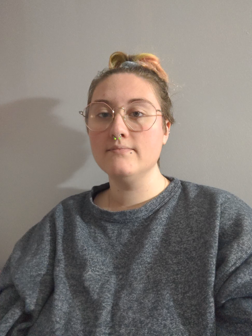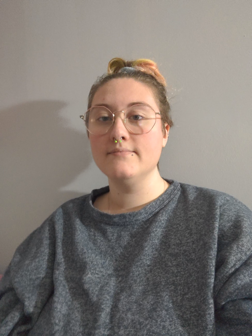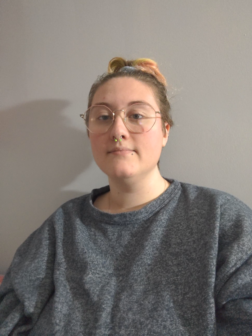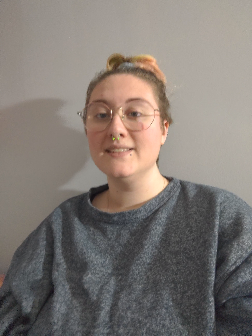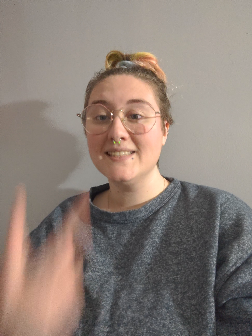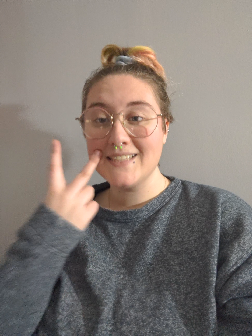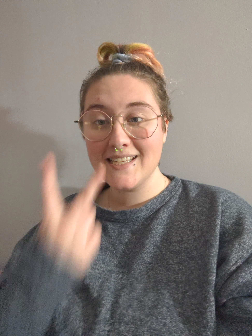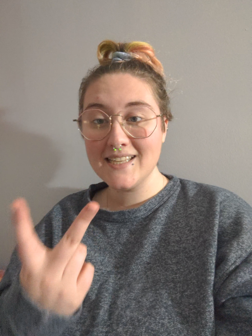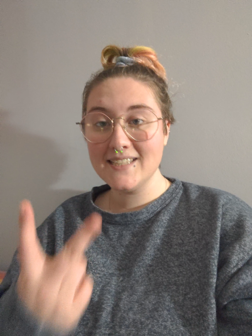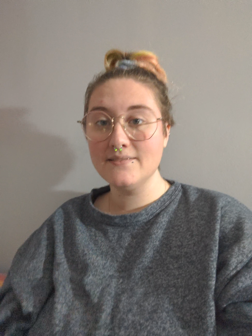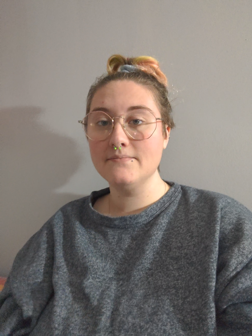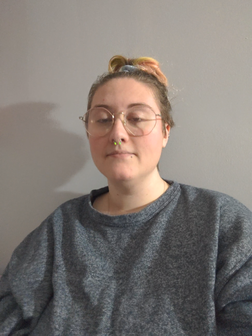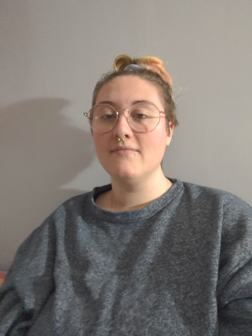see